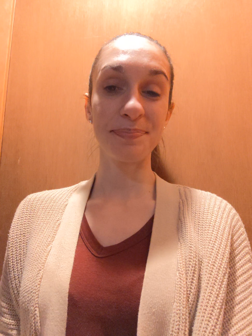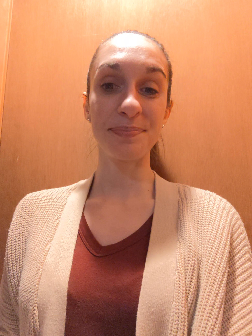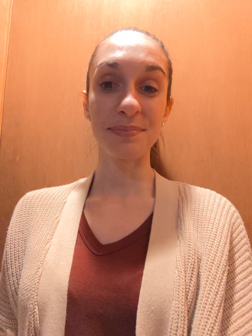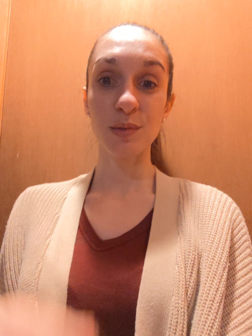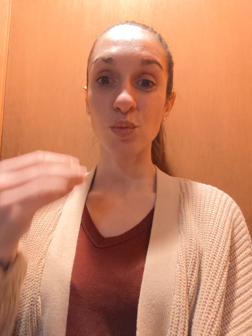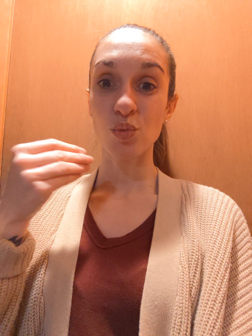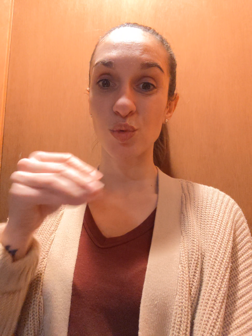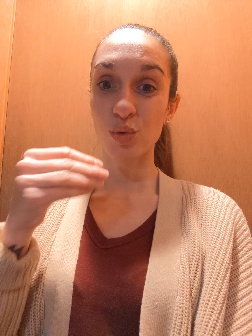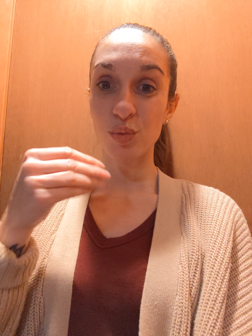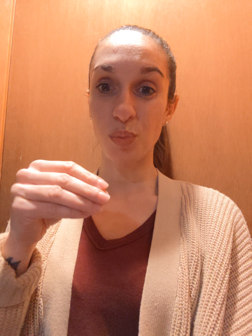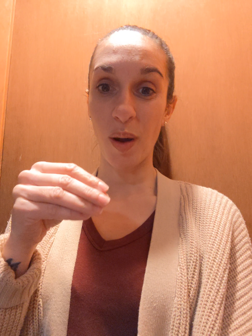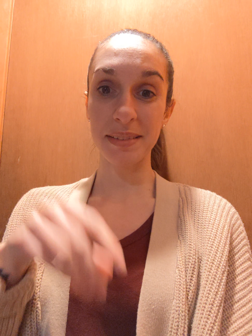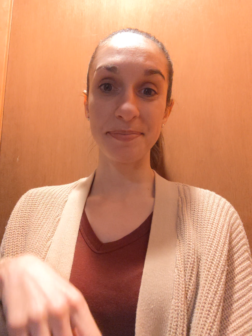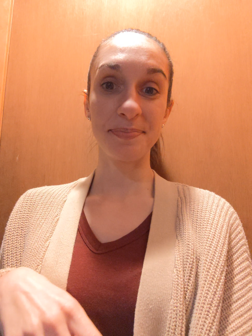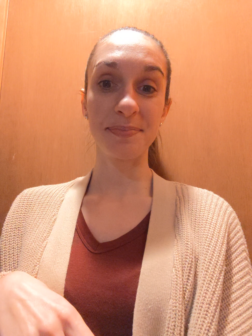store